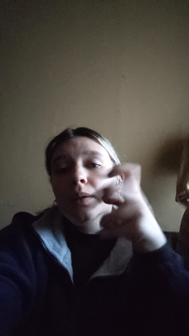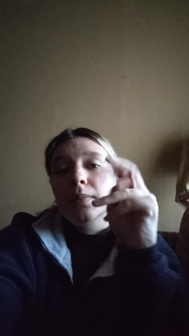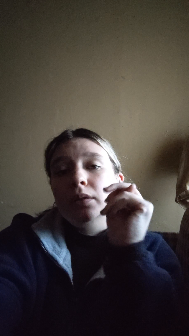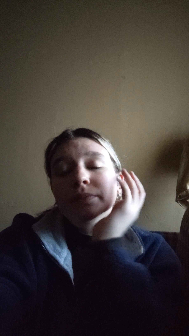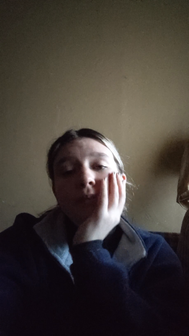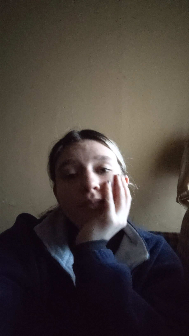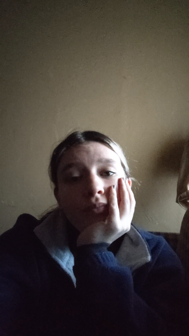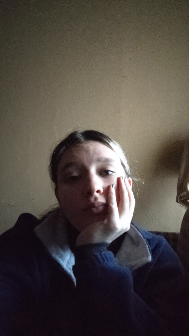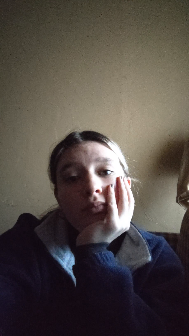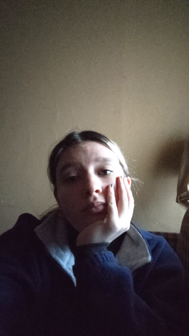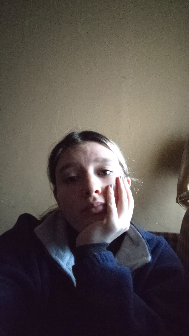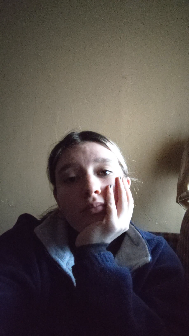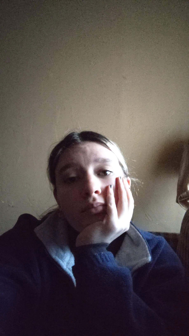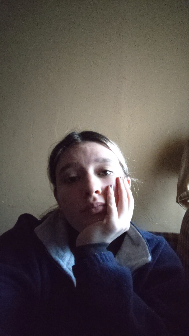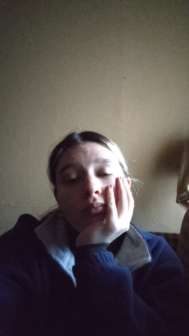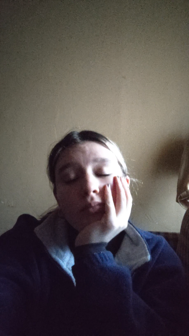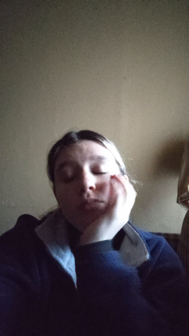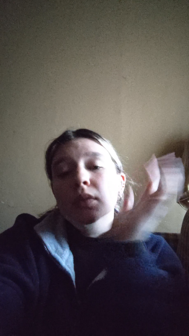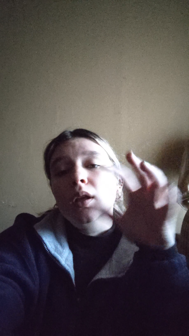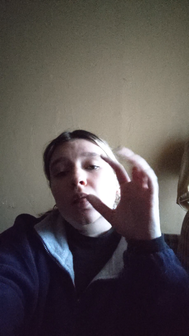climb